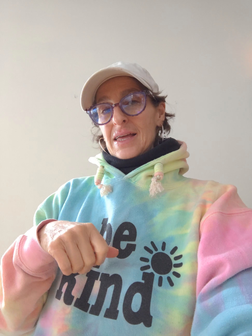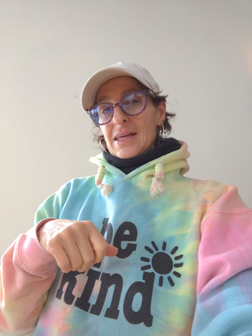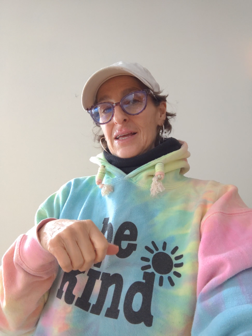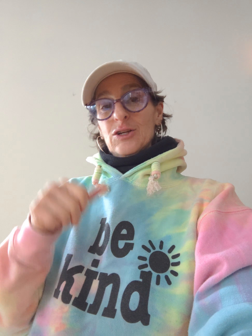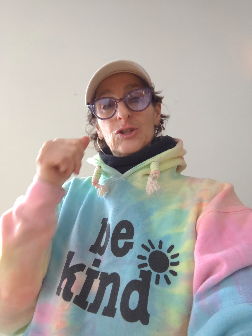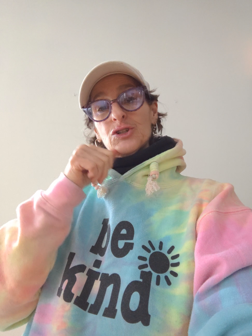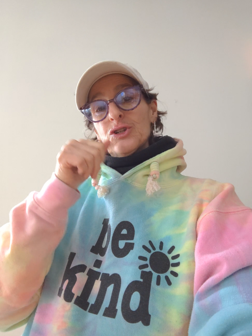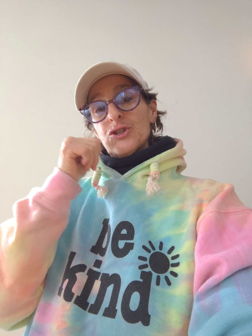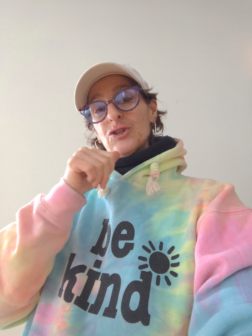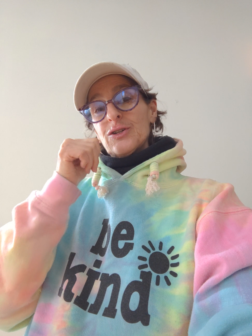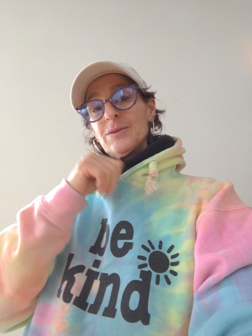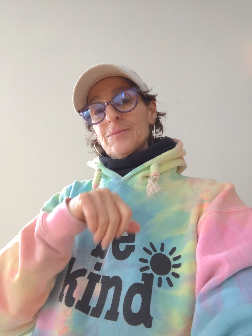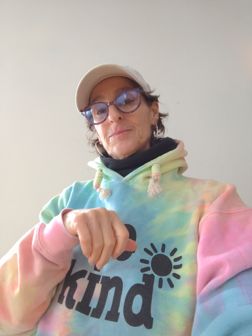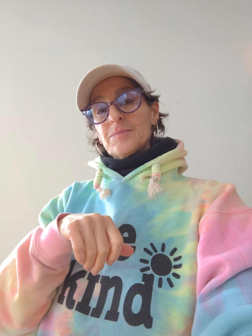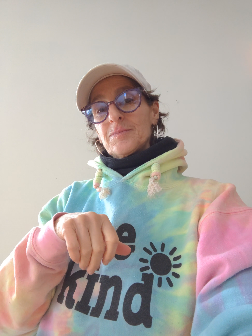girl